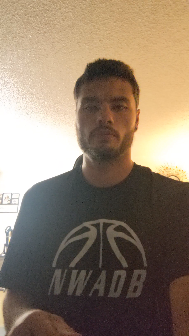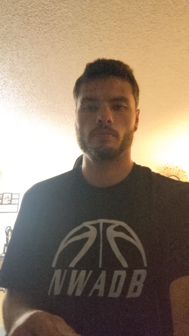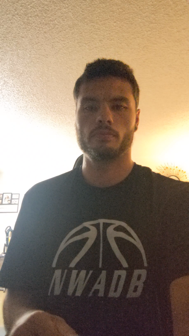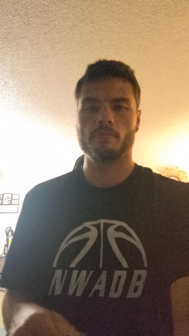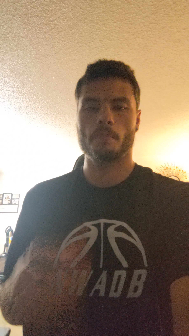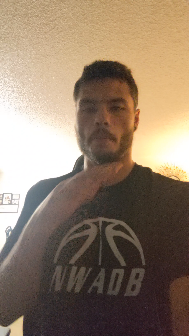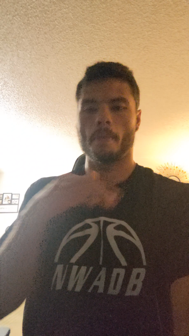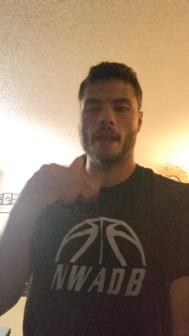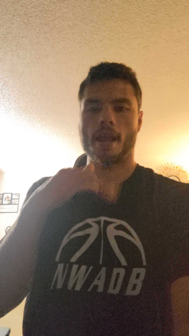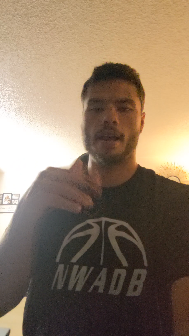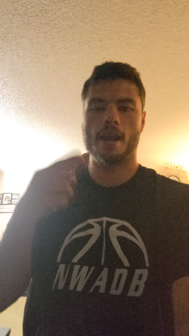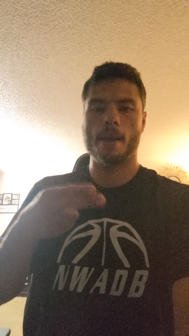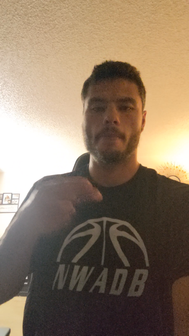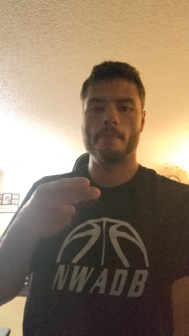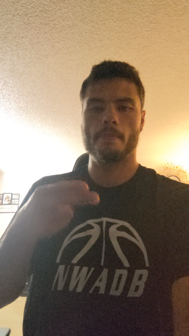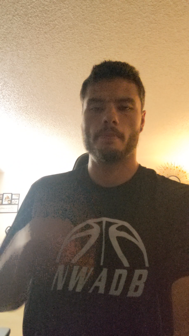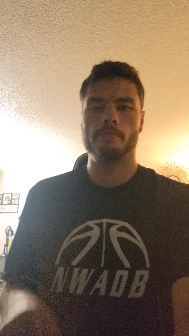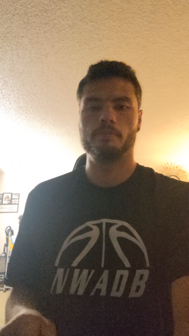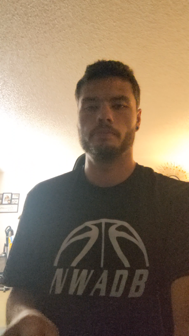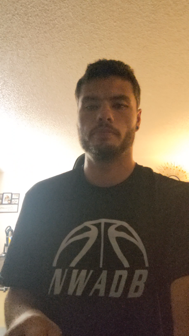pet's name